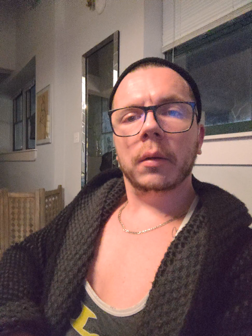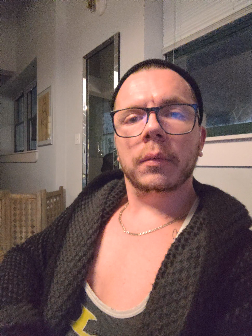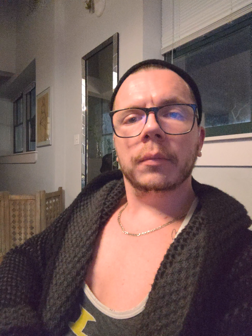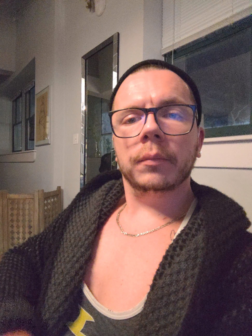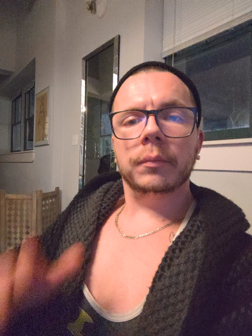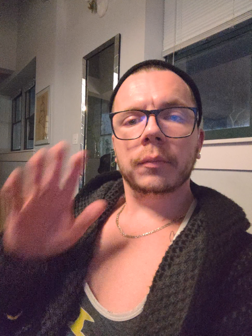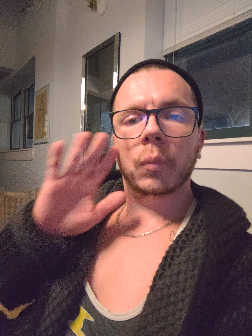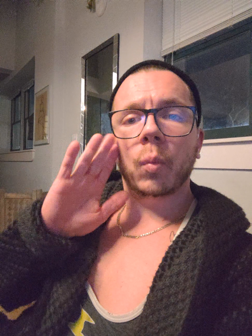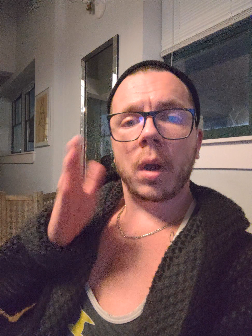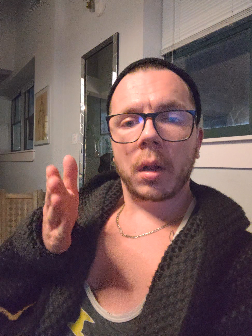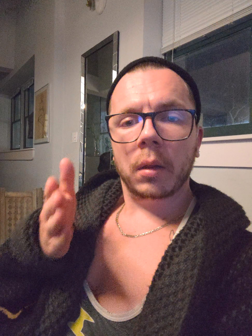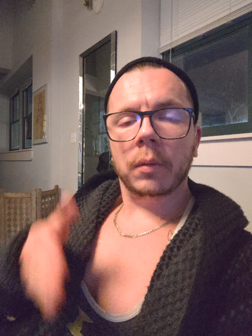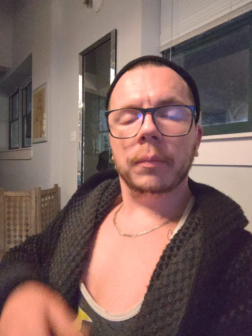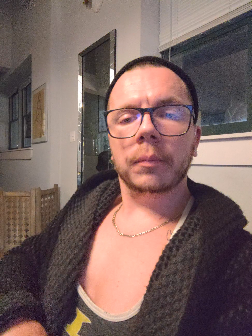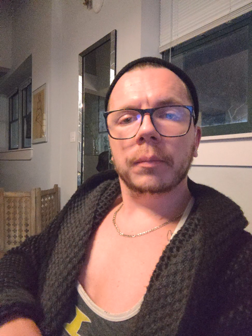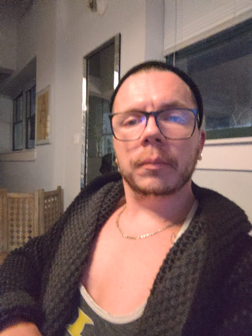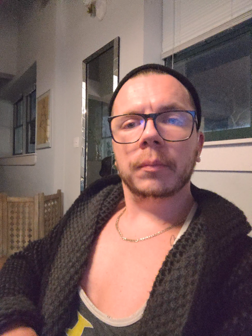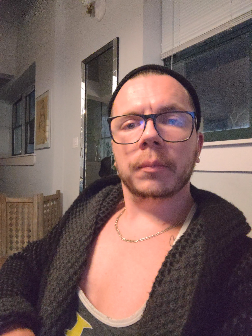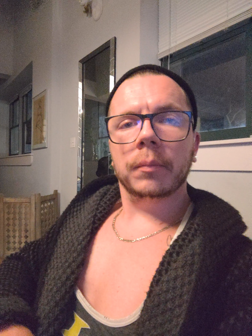will